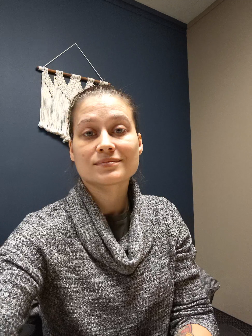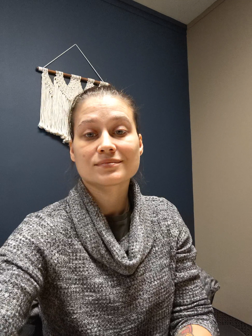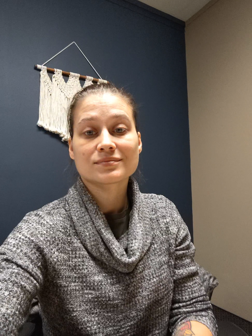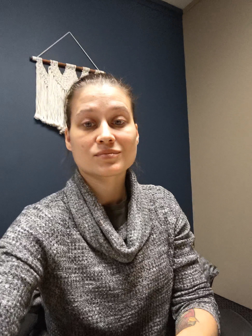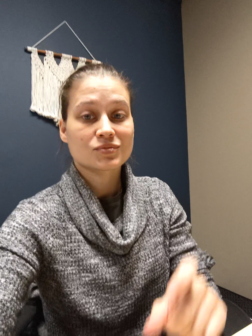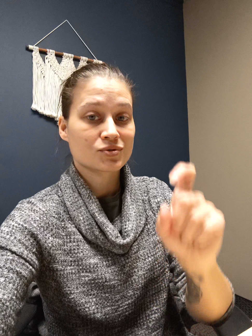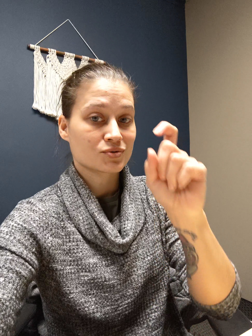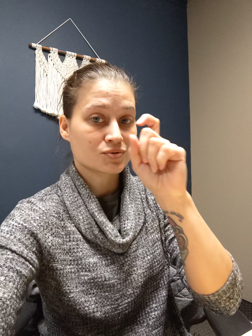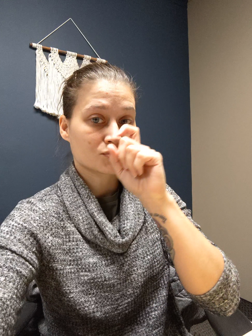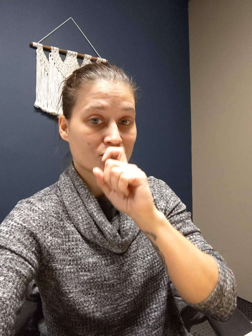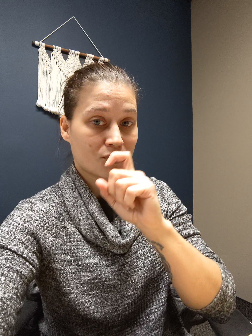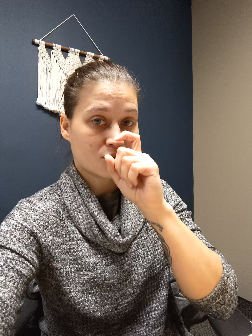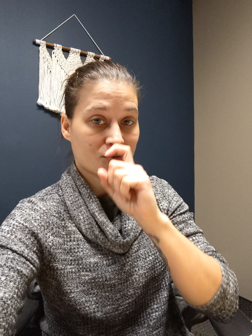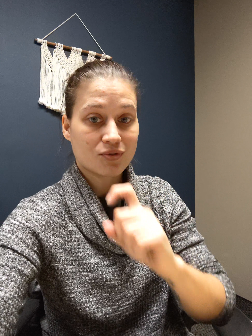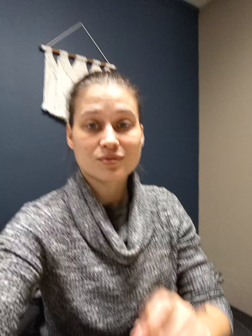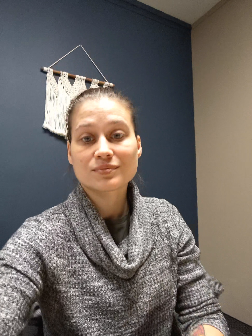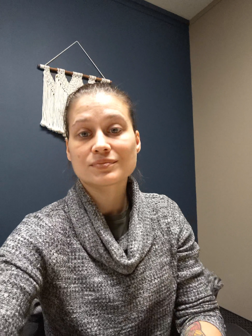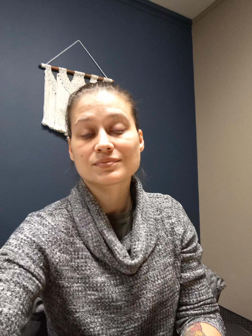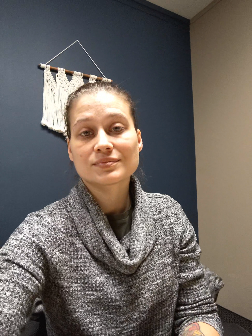doll